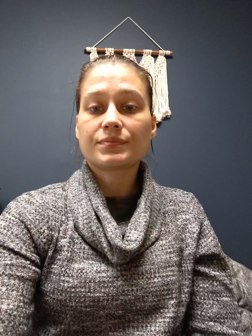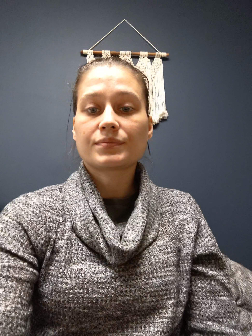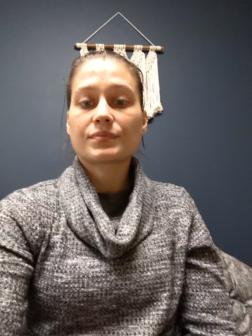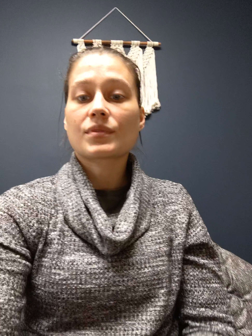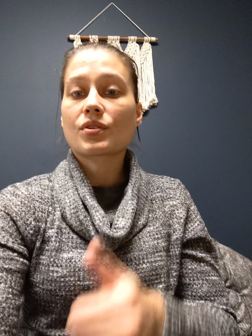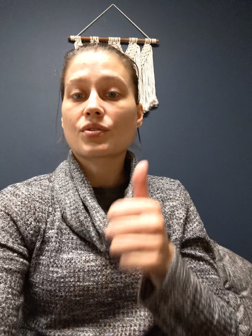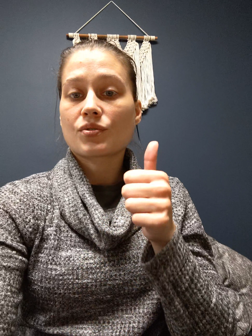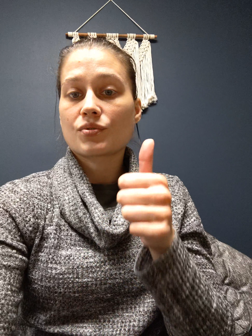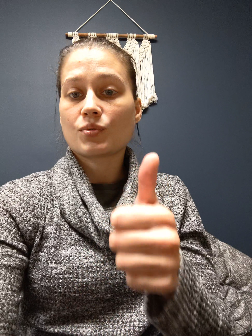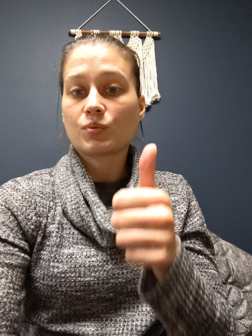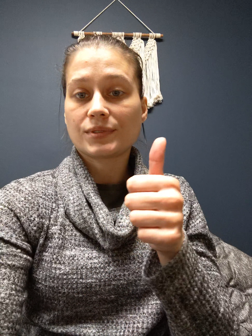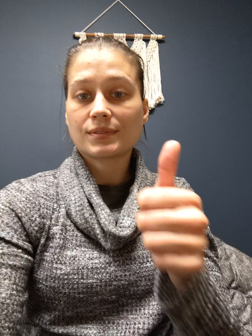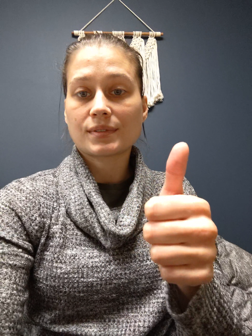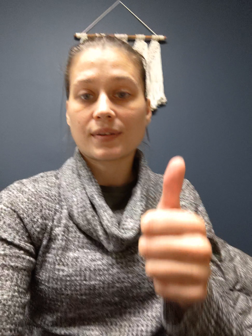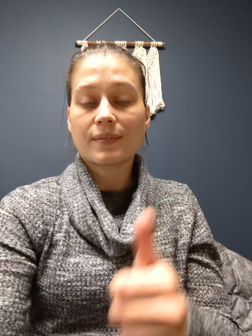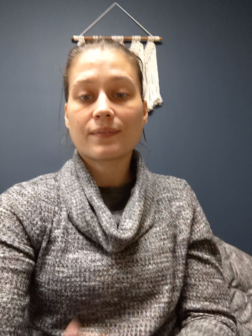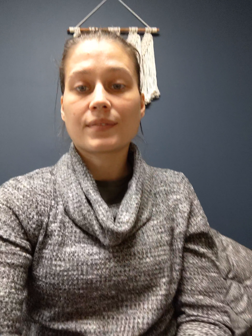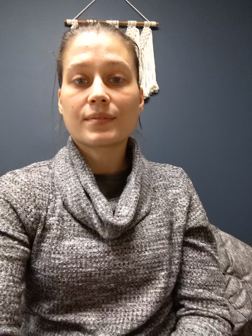yourself